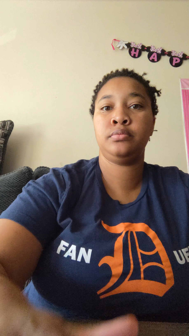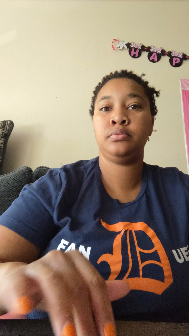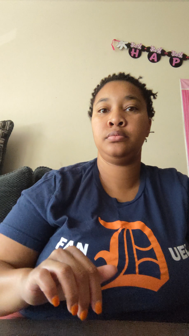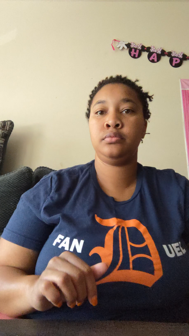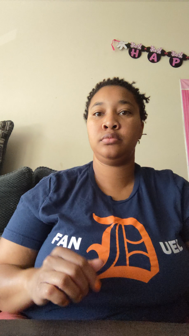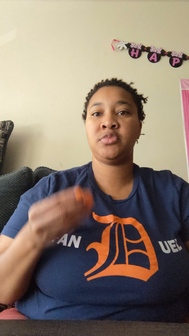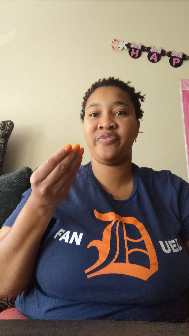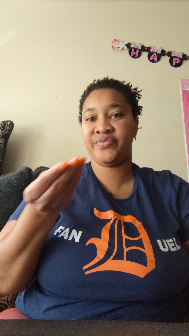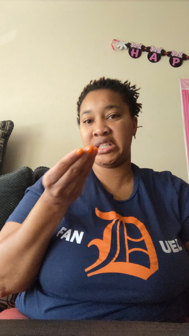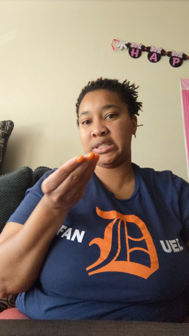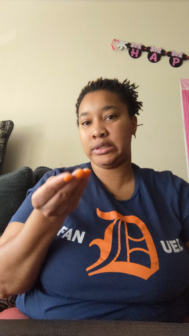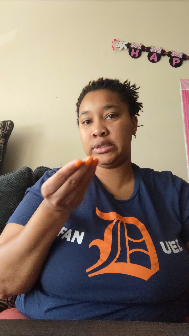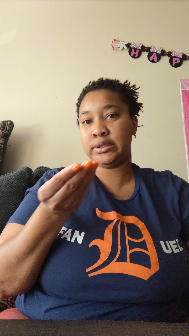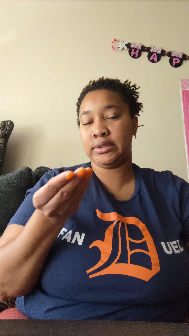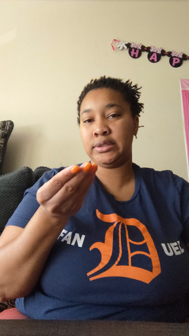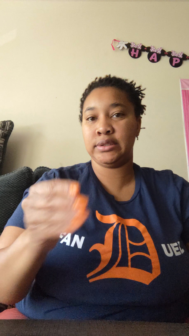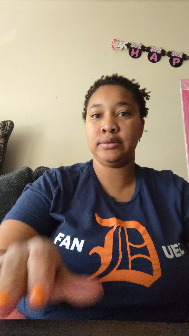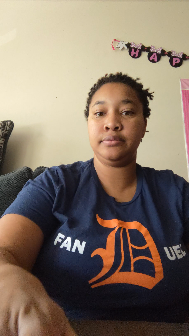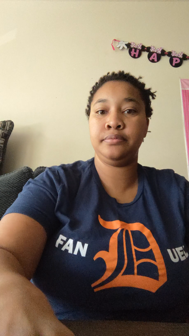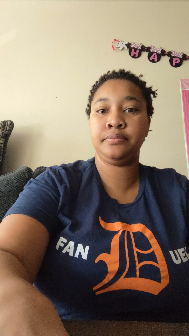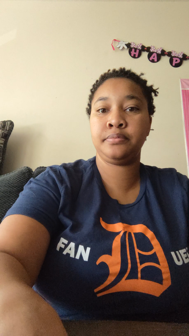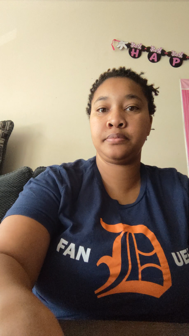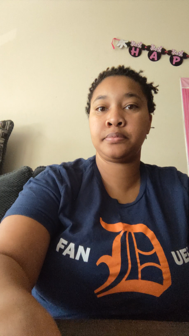feed